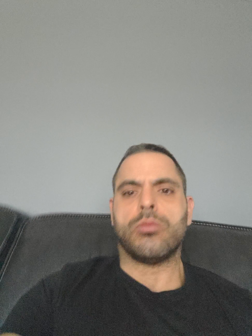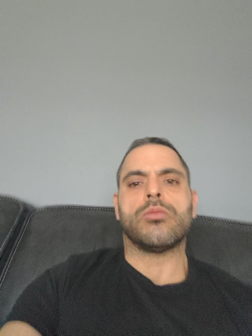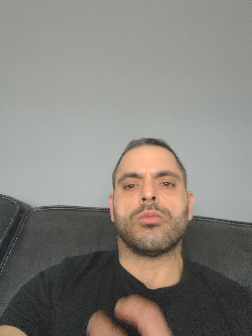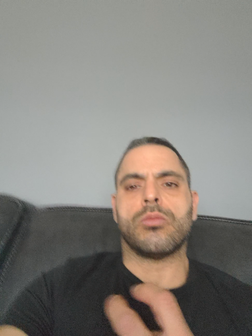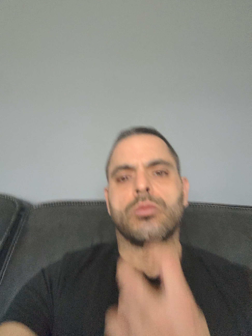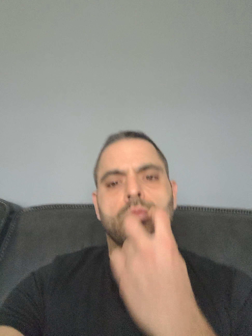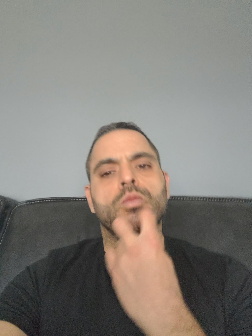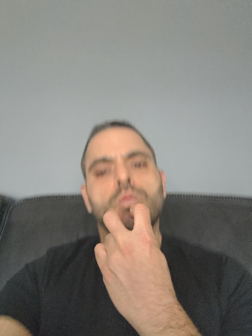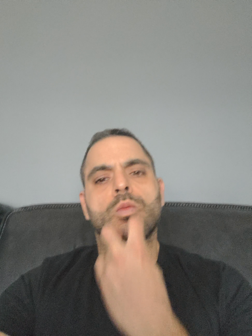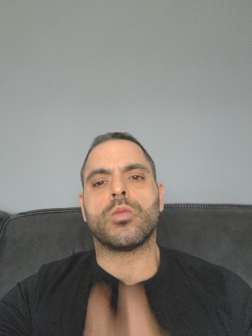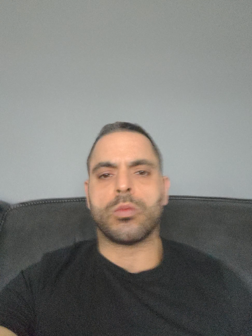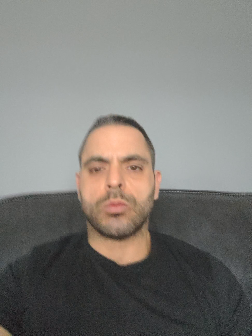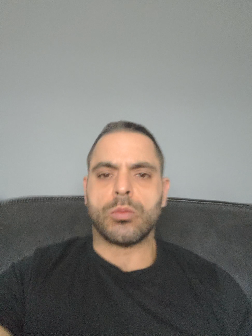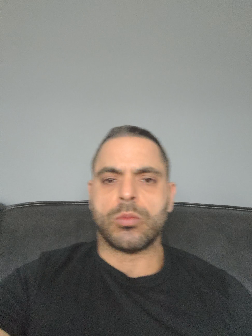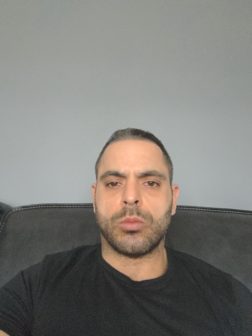underwear